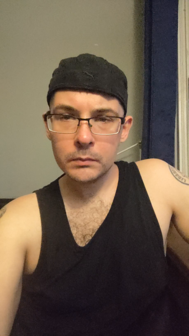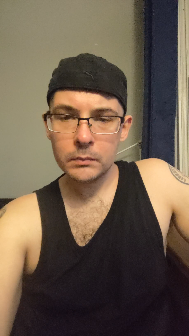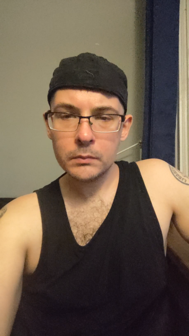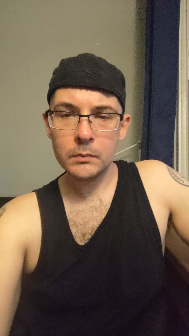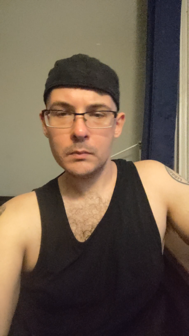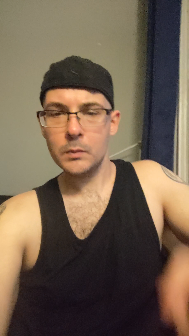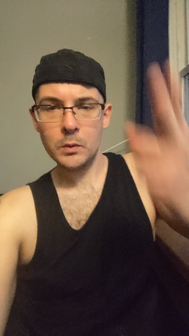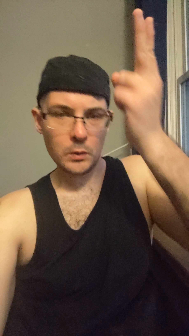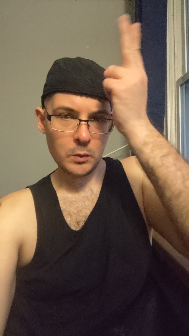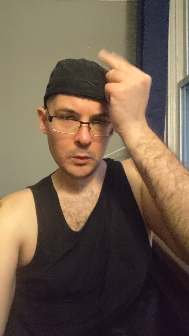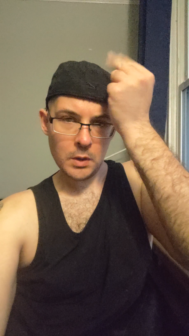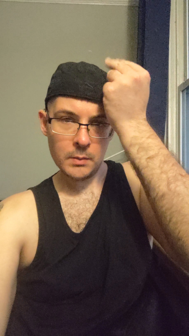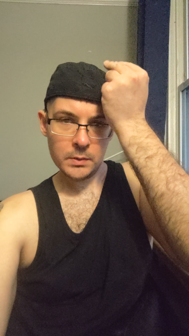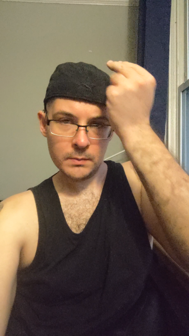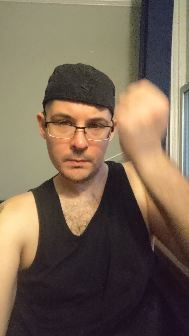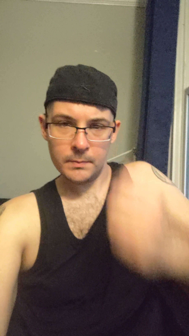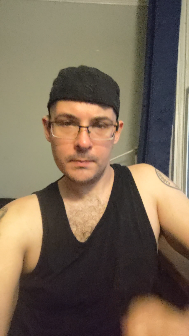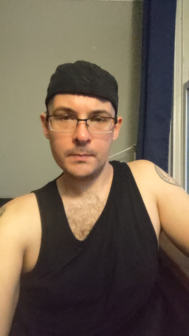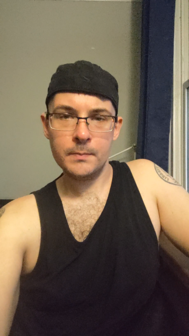rabbit